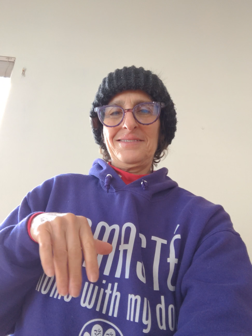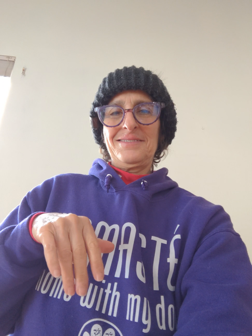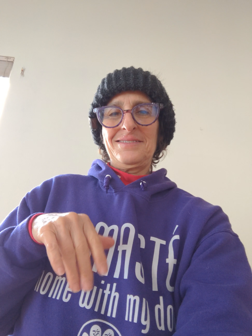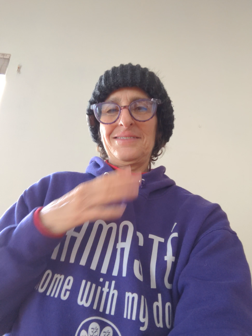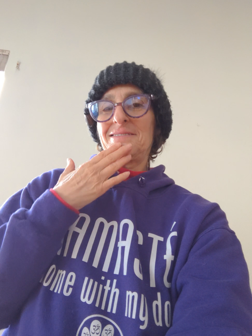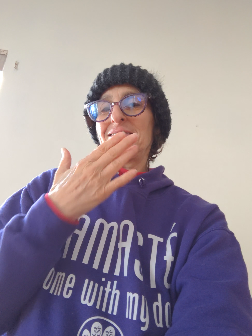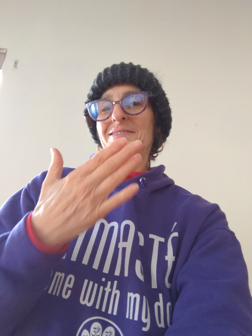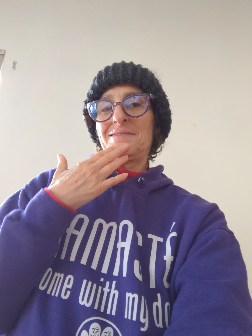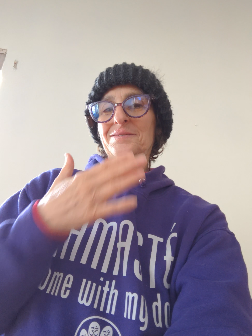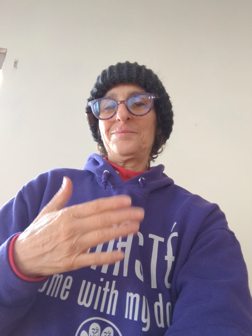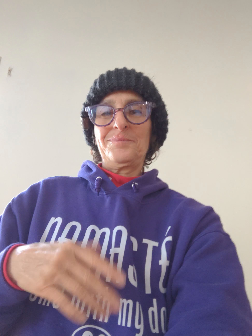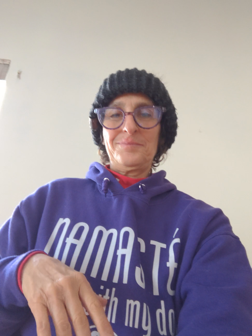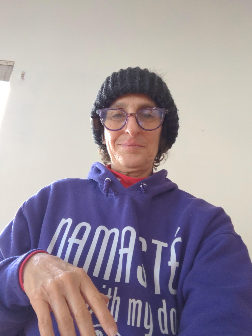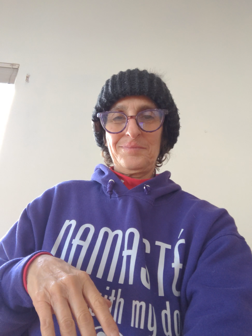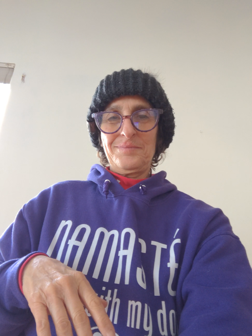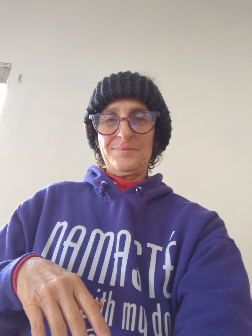thank you